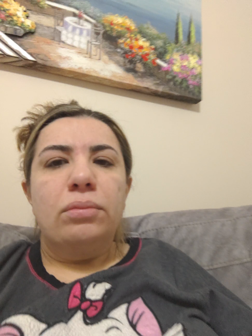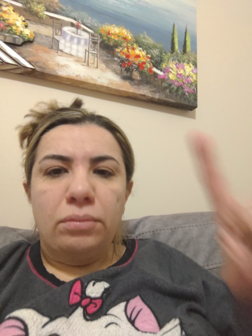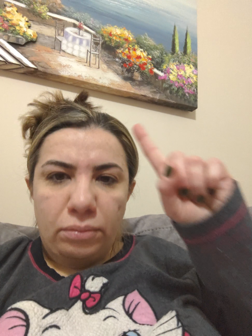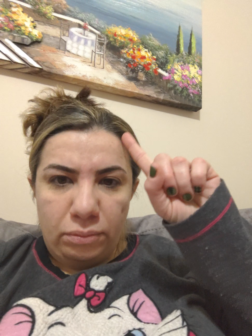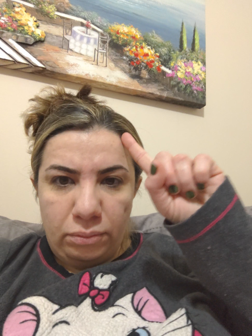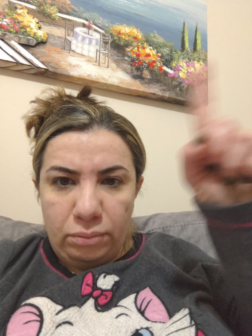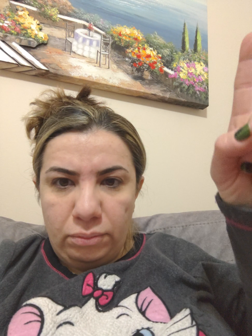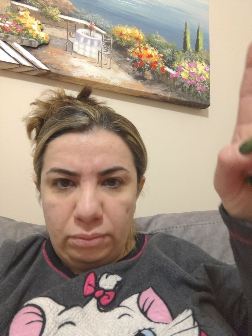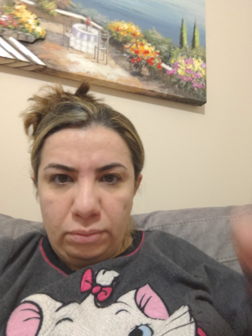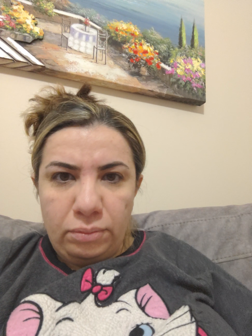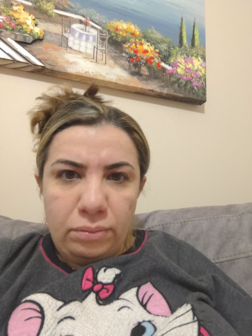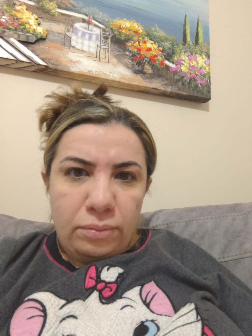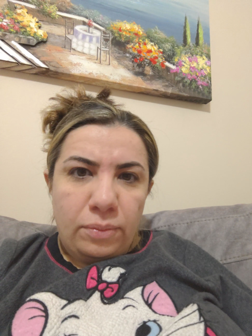penny